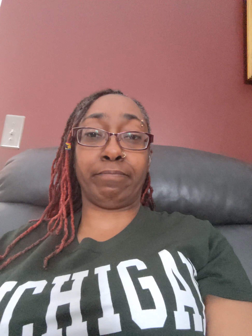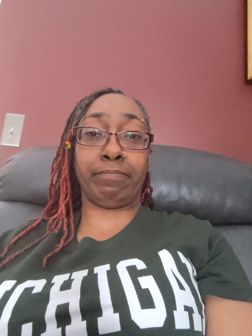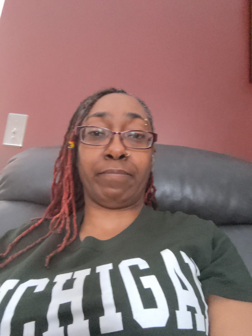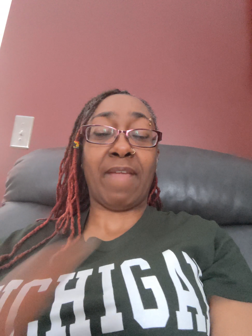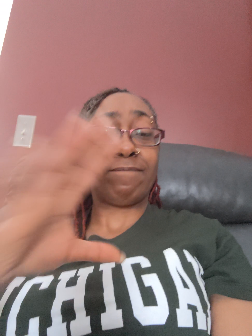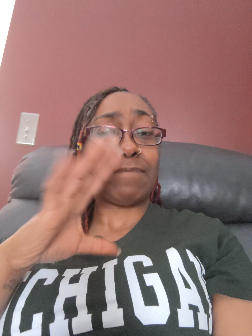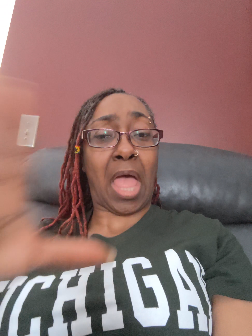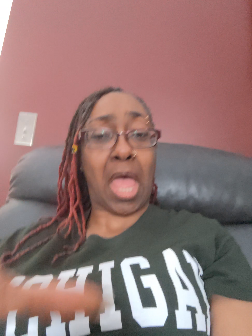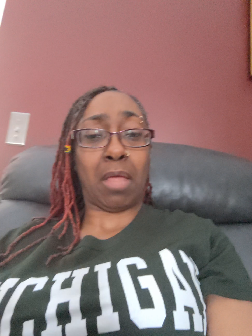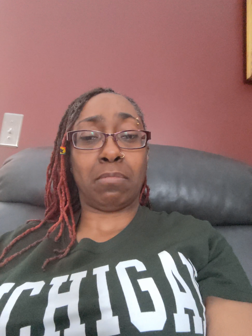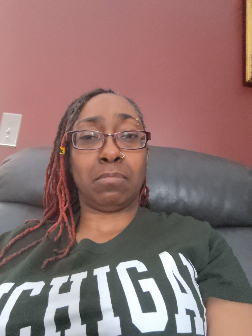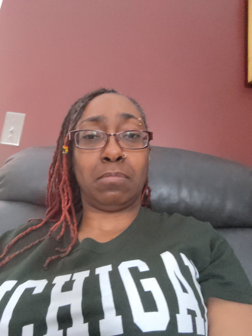fine